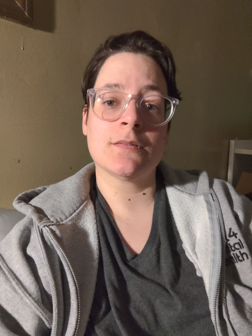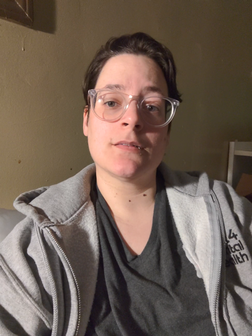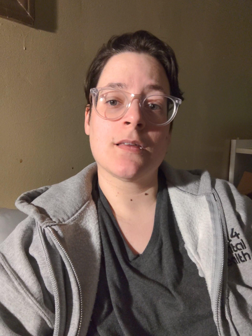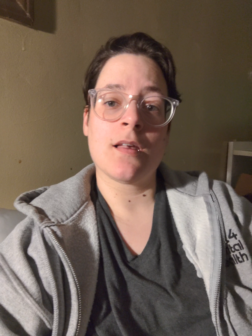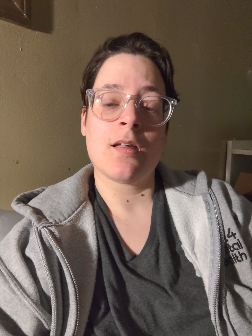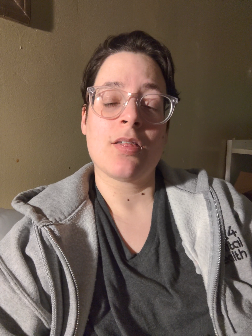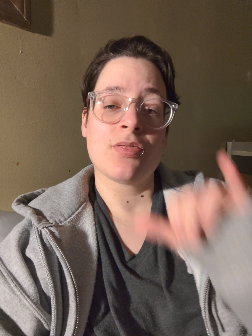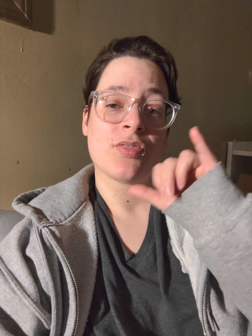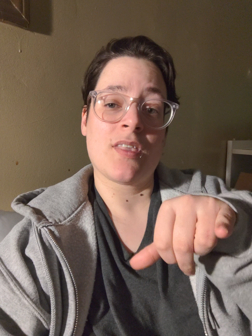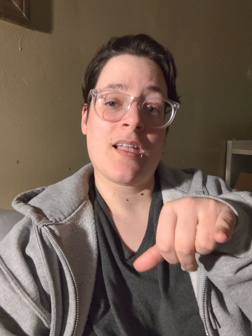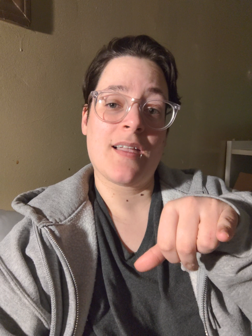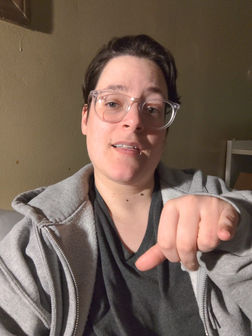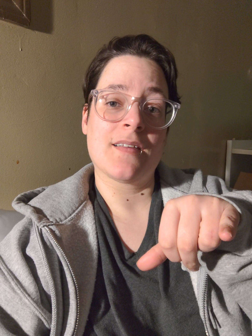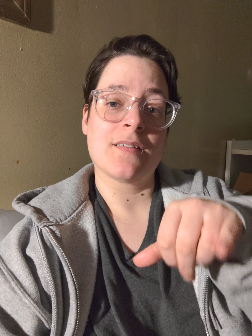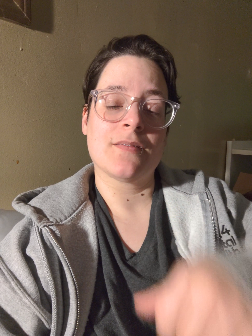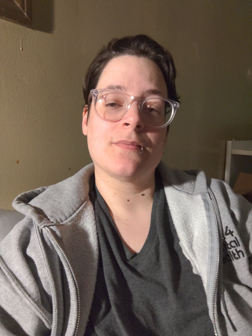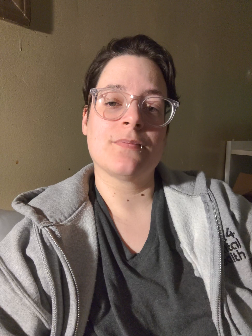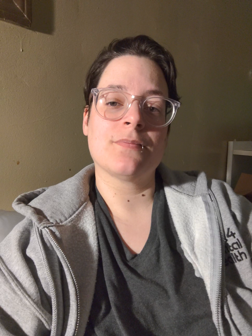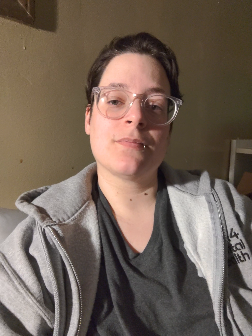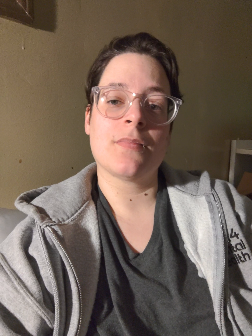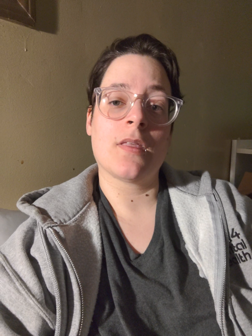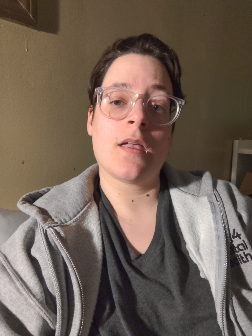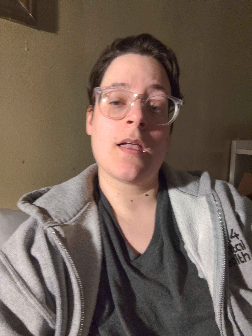that